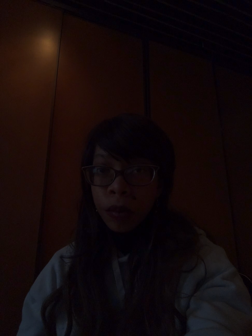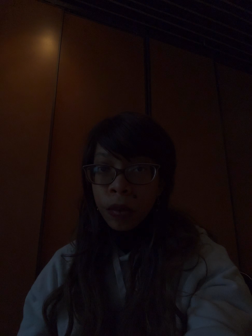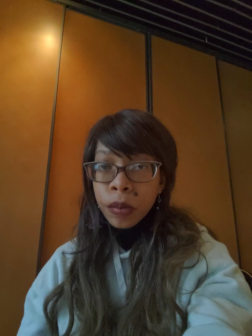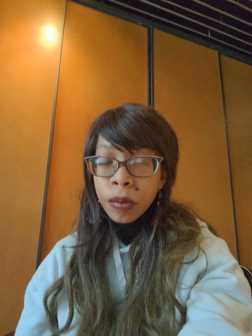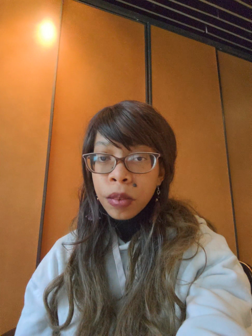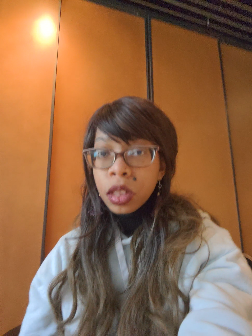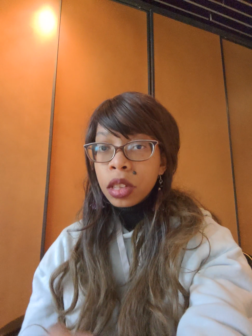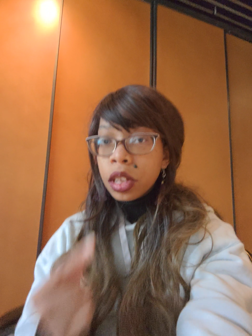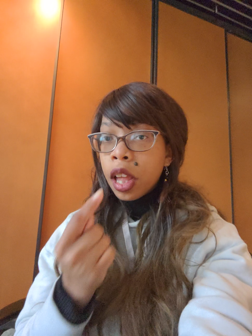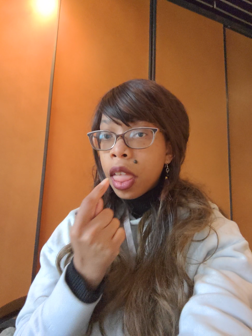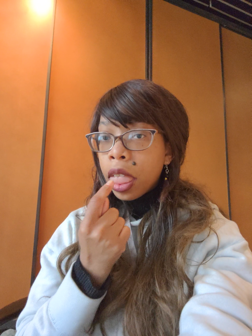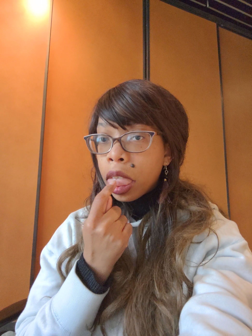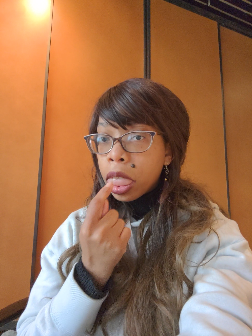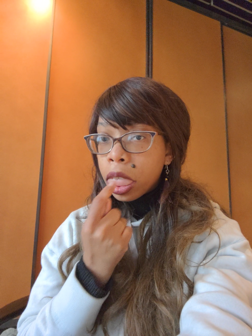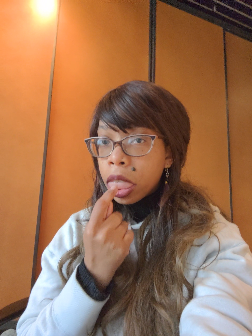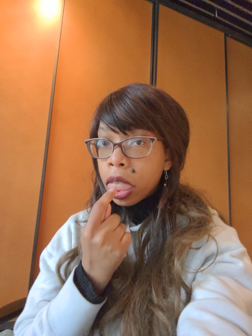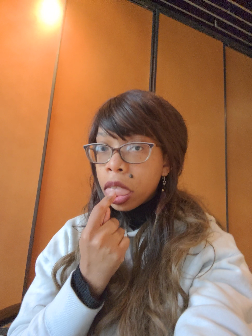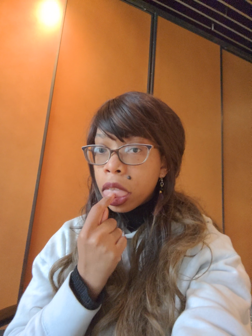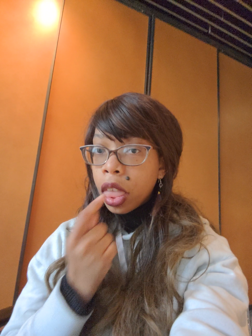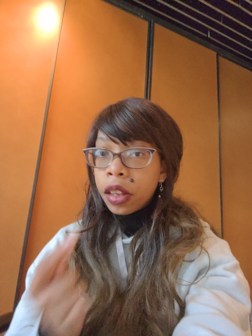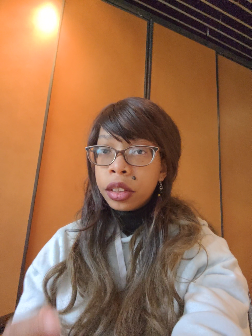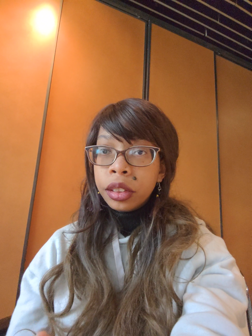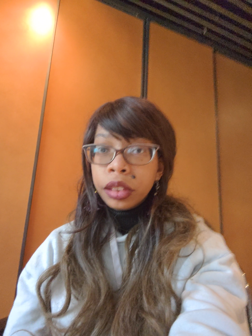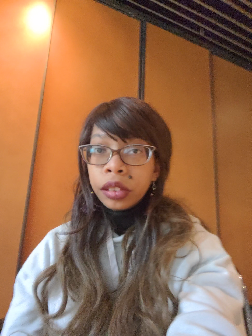tongue